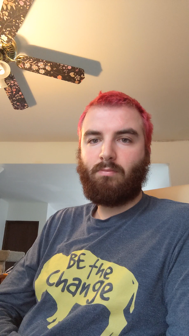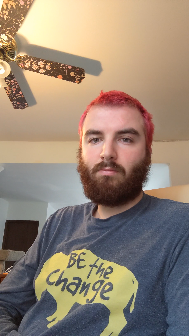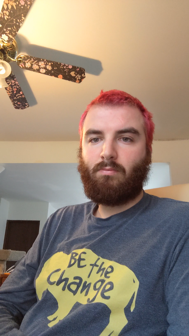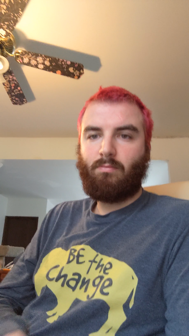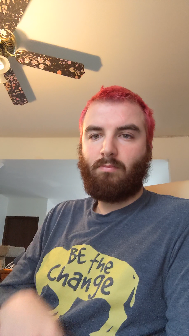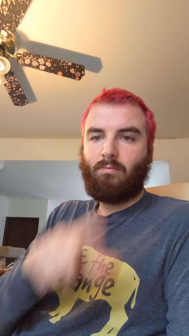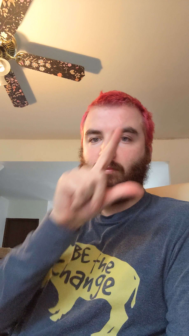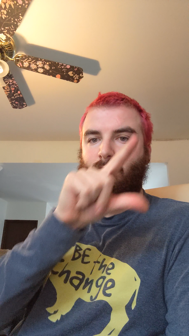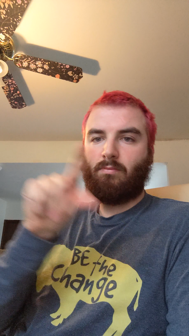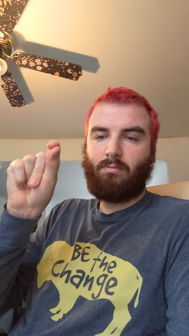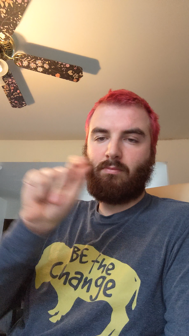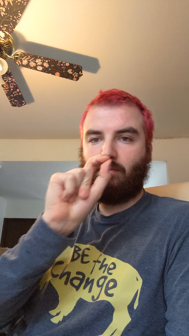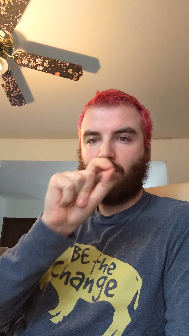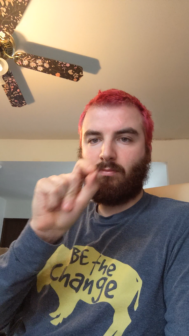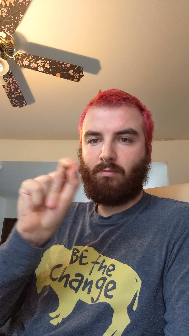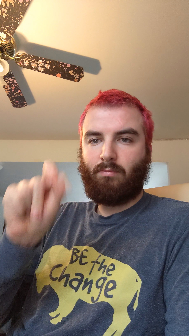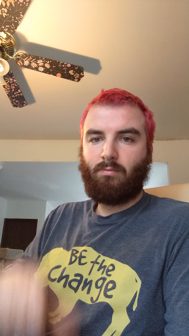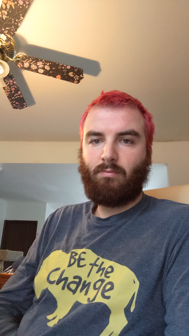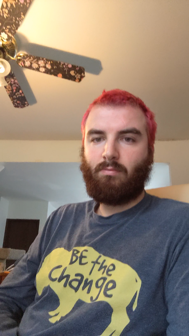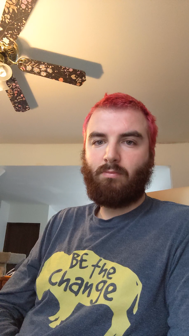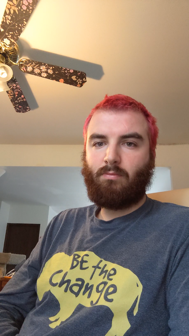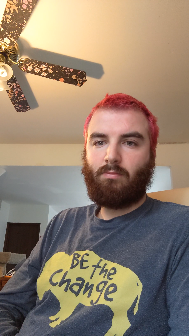peas